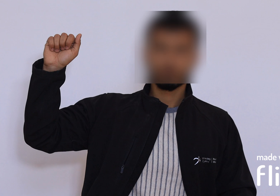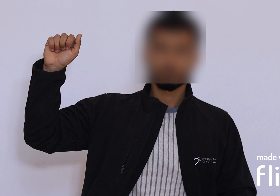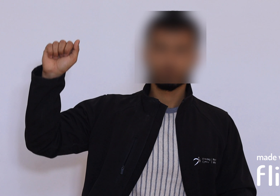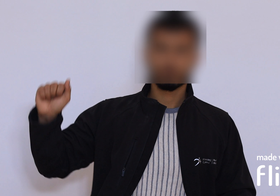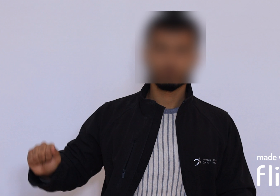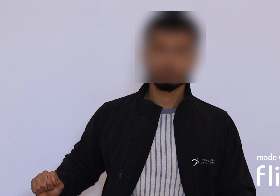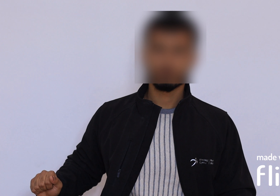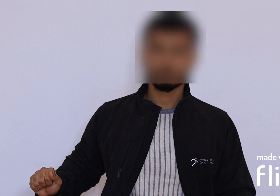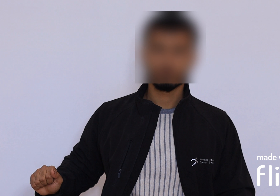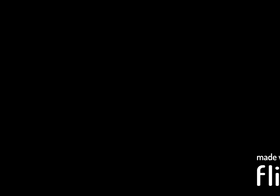آ